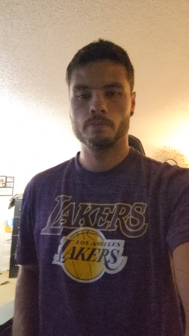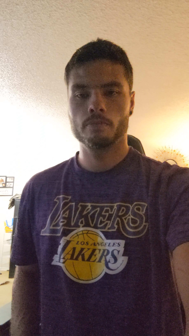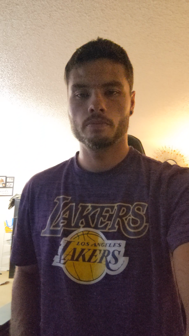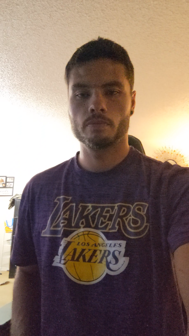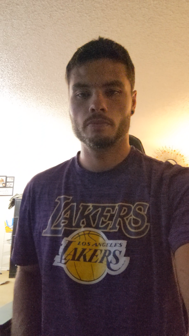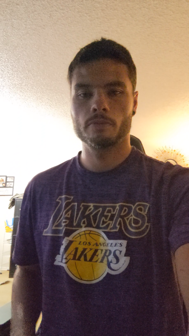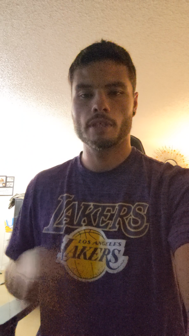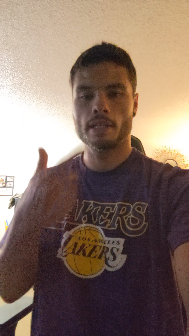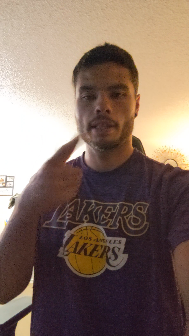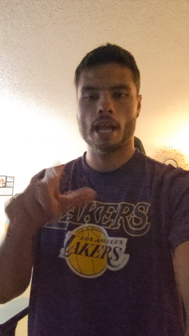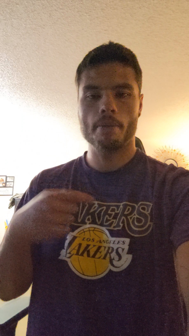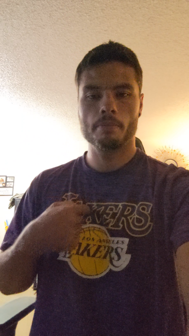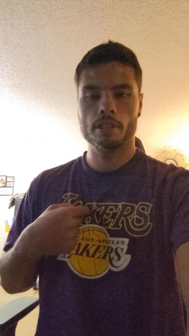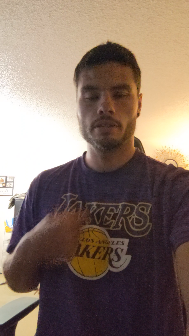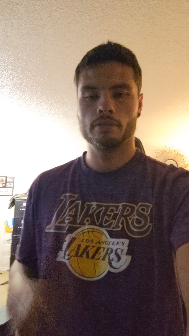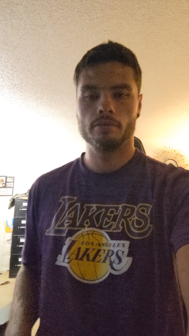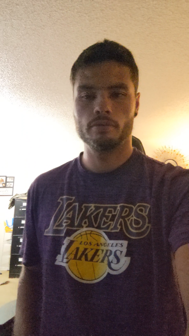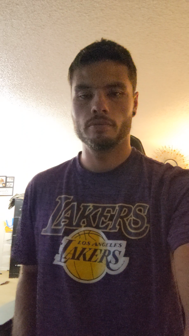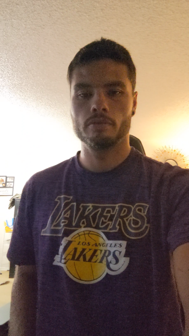let me